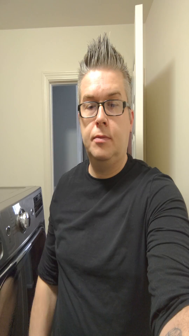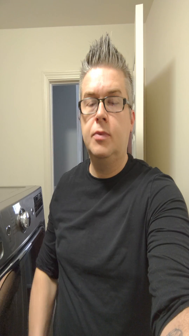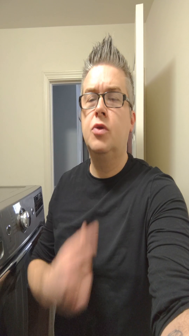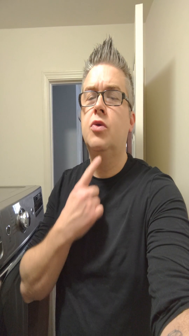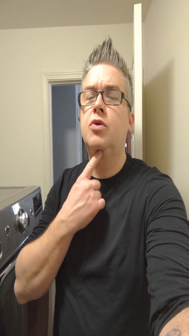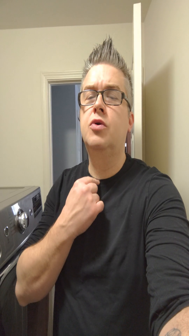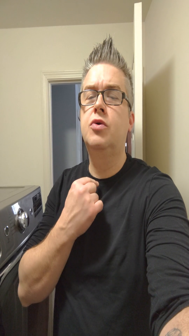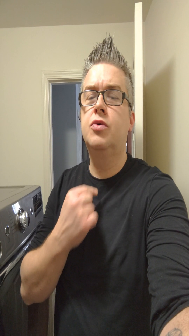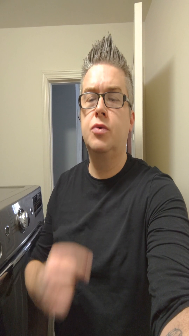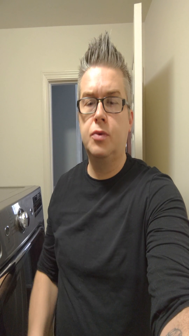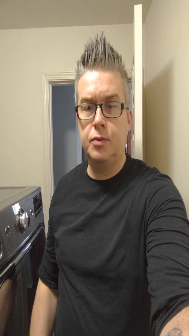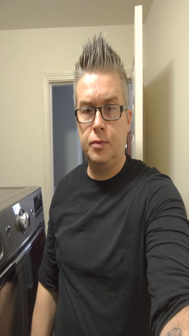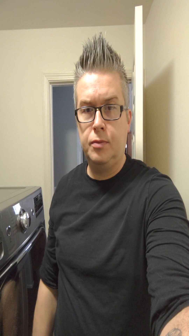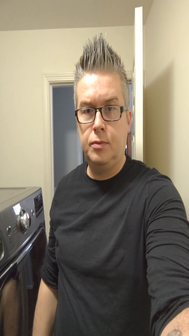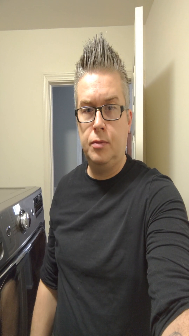thirsty